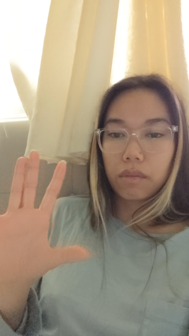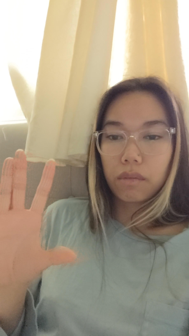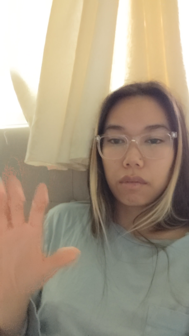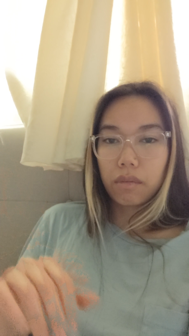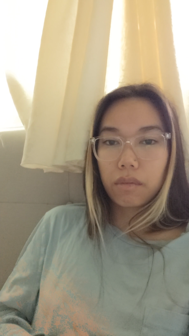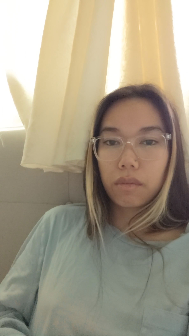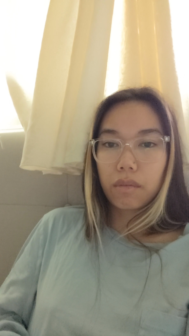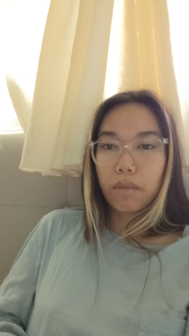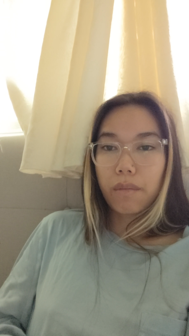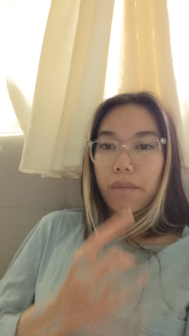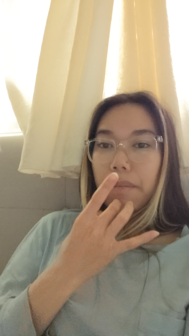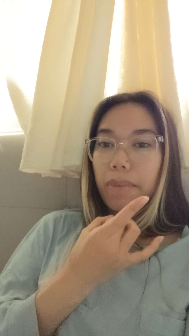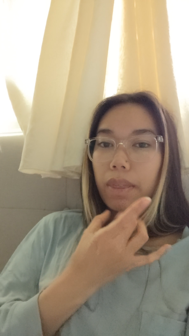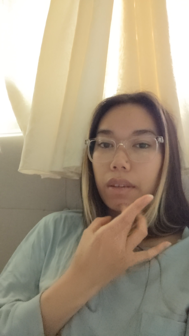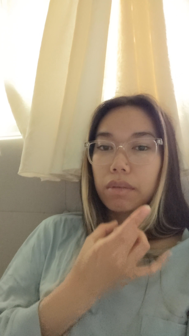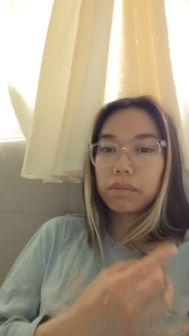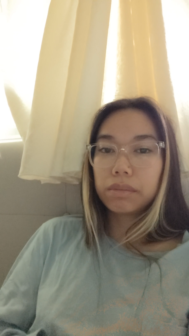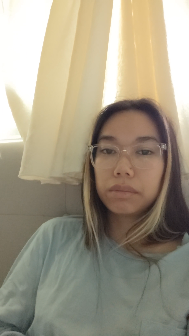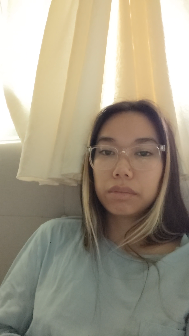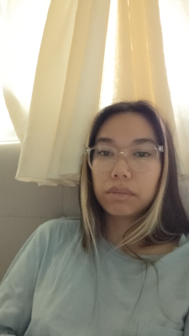light bulb